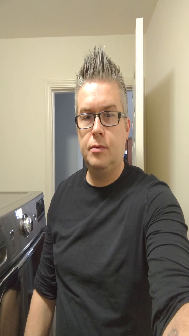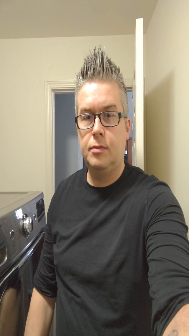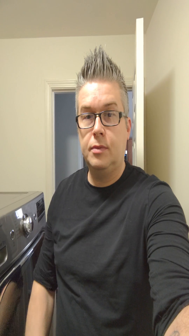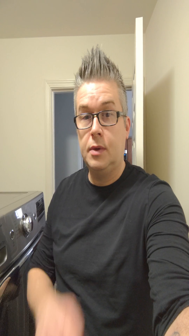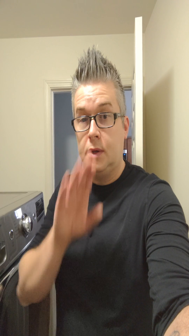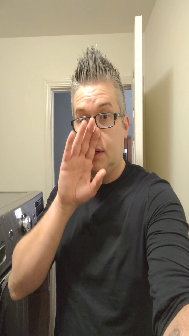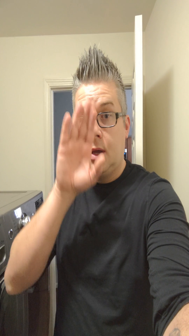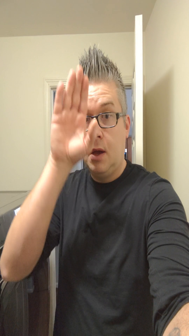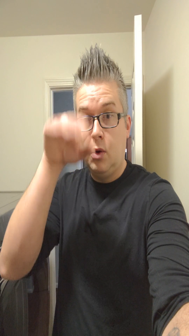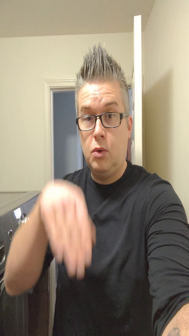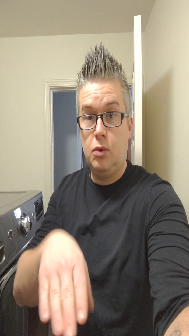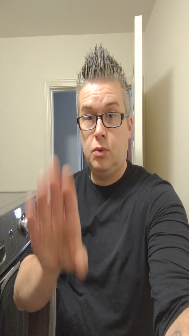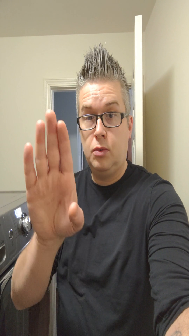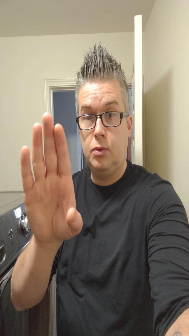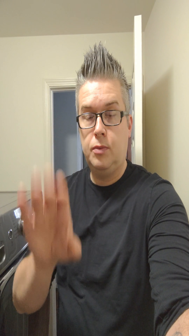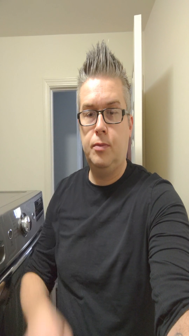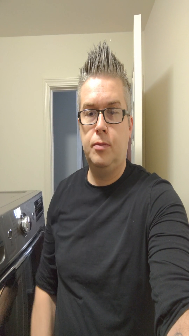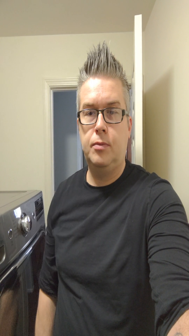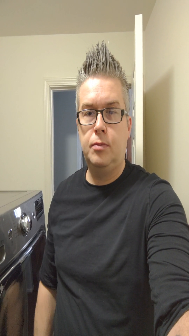elephant